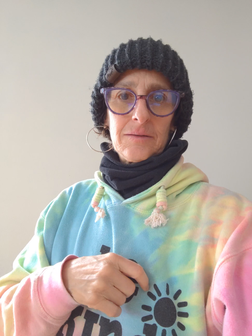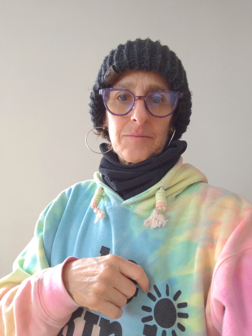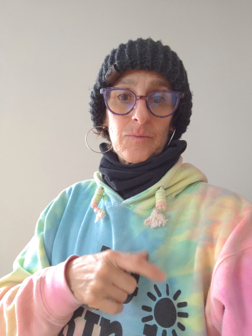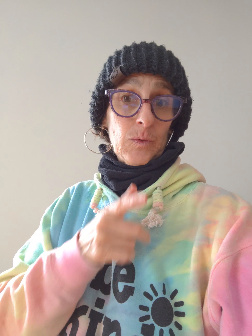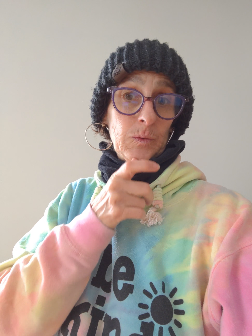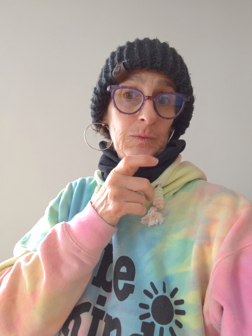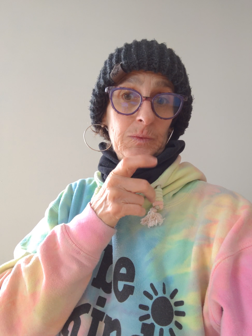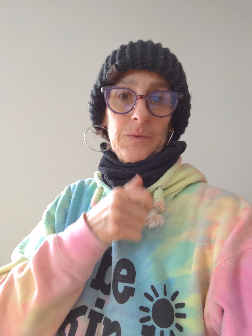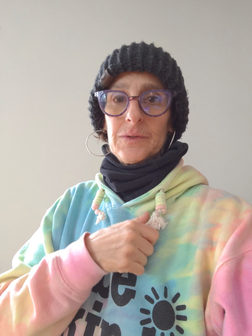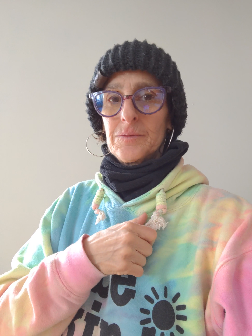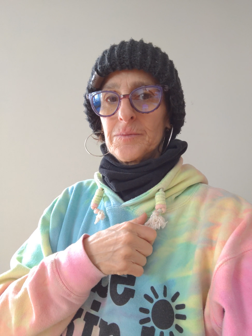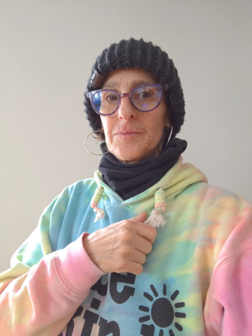who